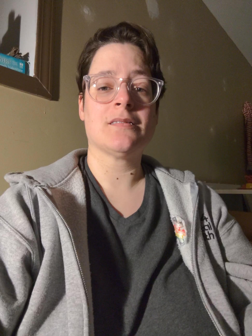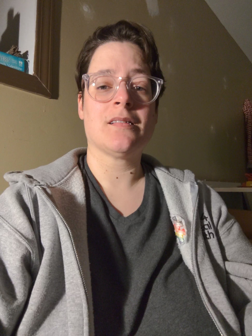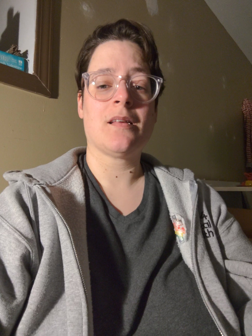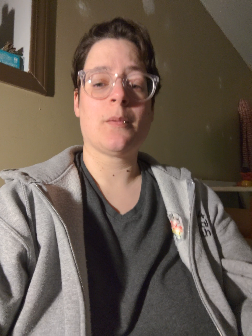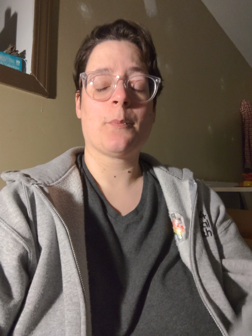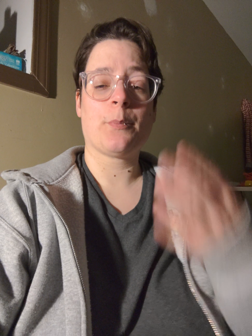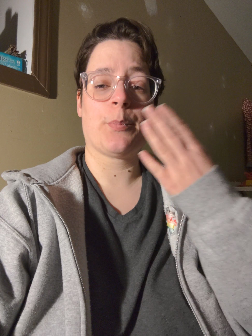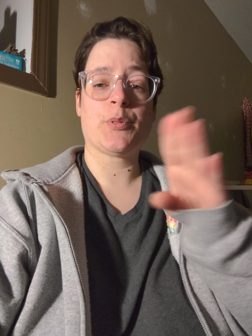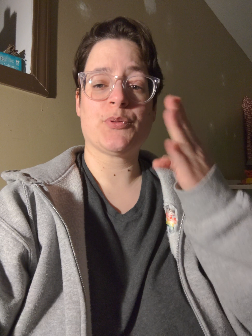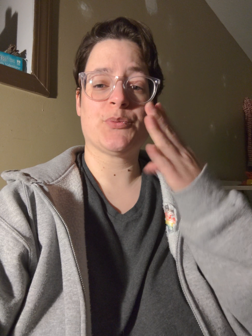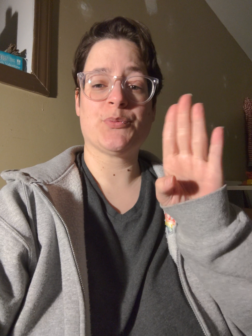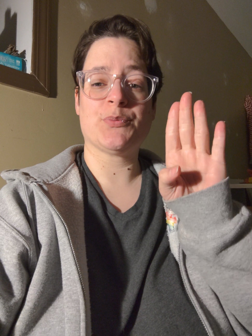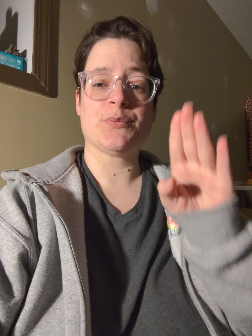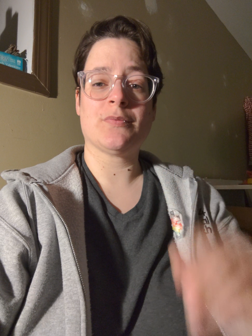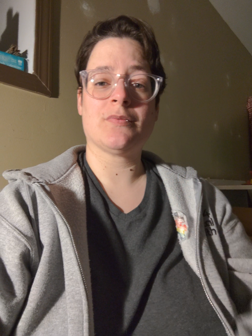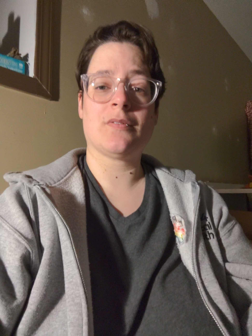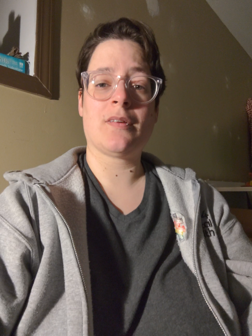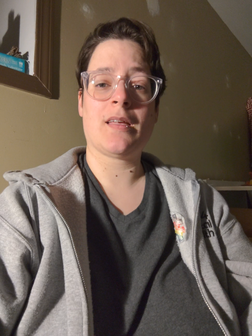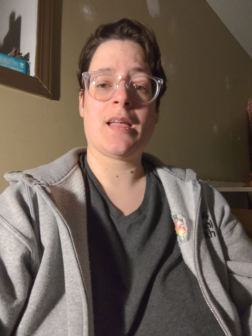blue